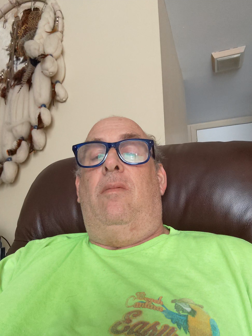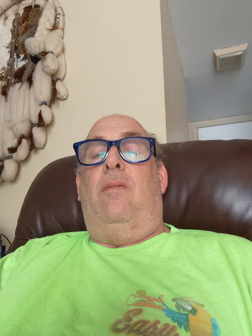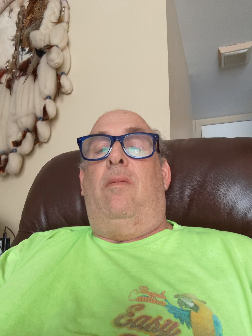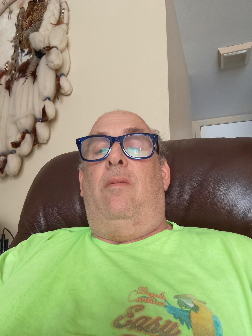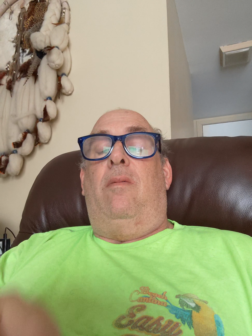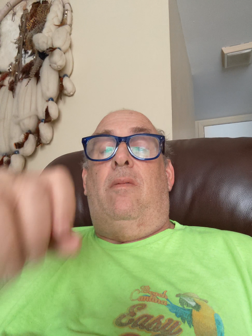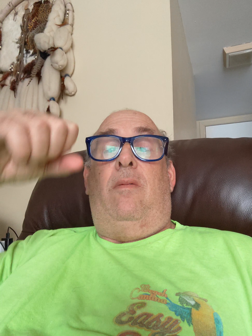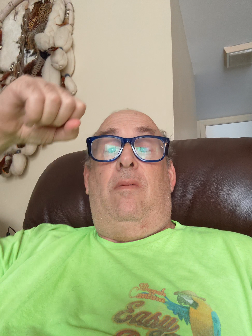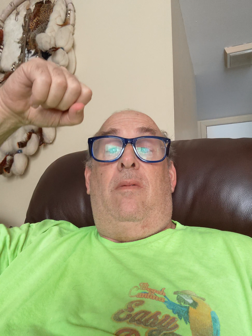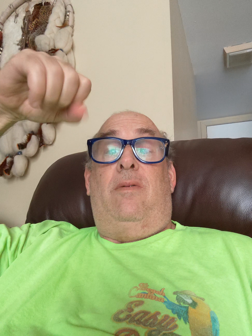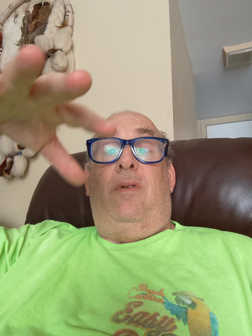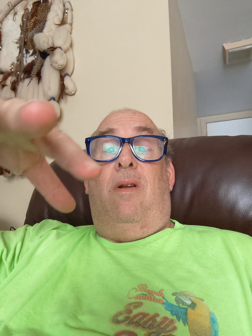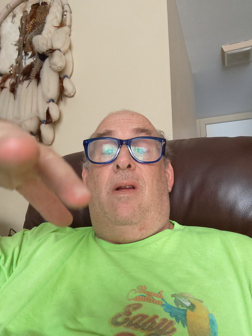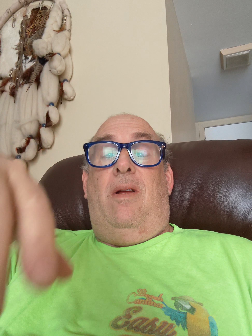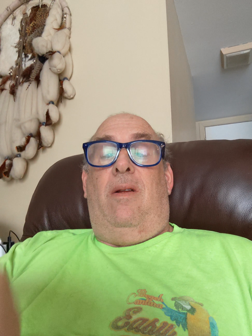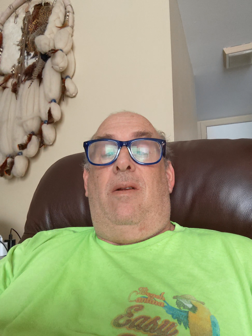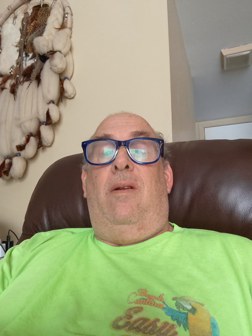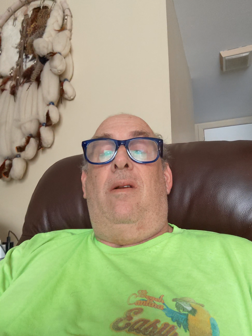sun